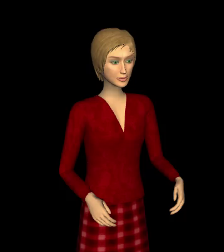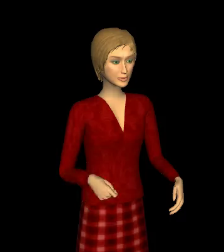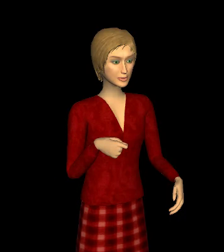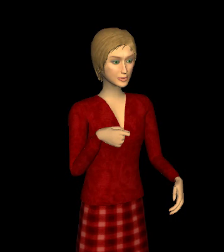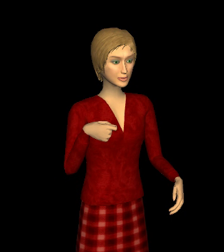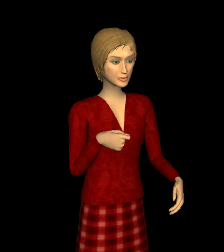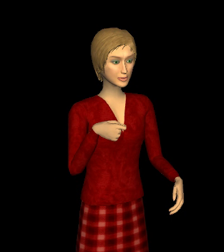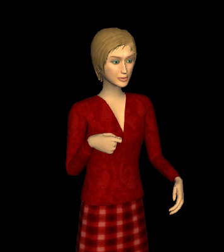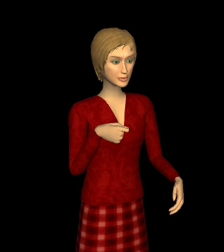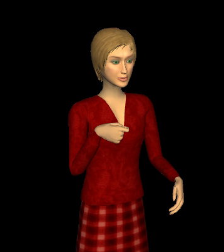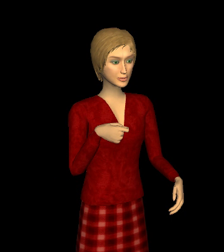مقلاة